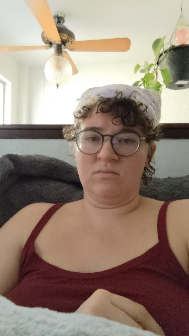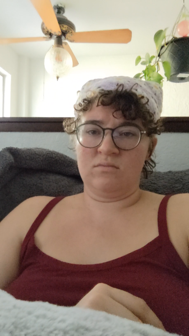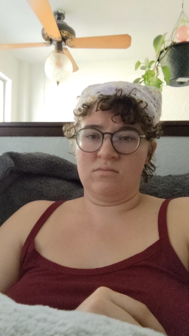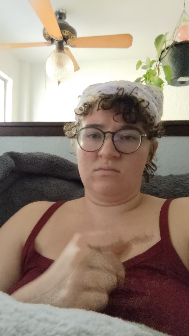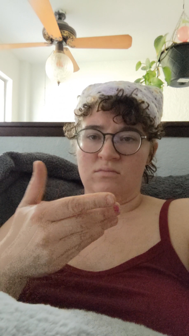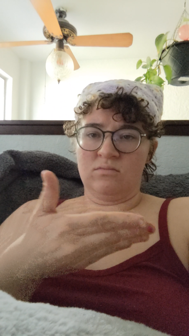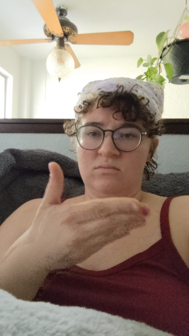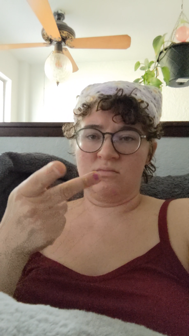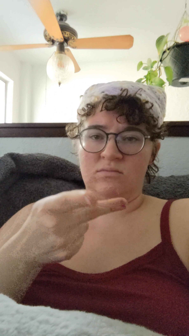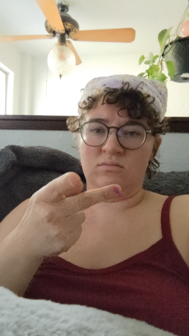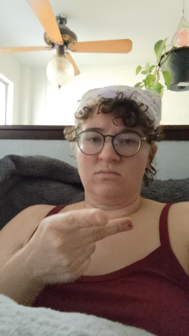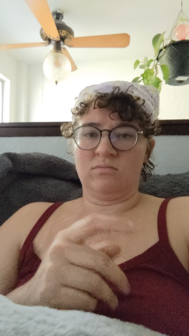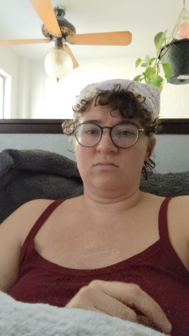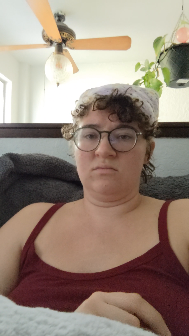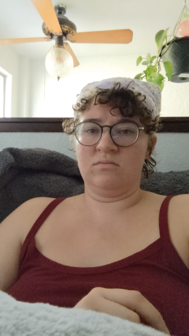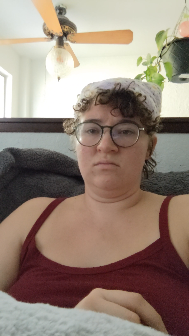babysitter